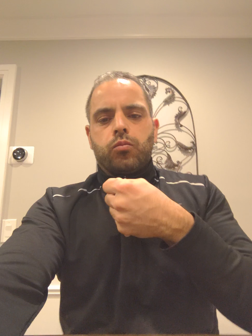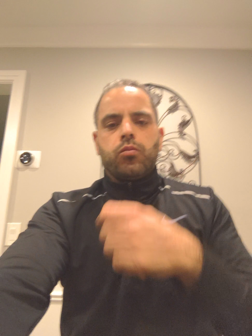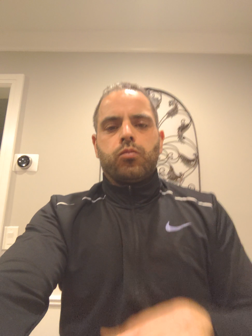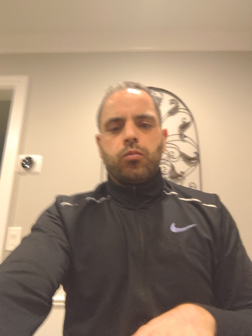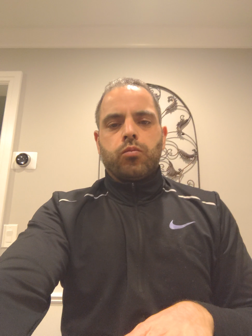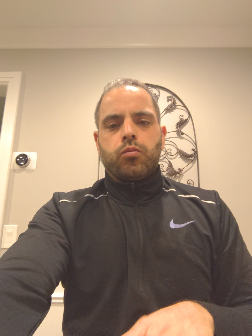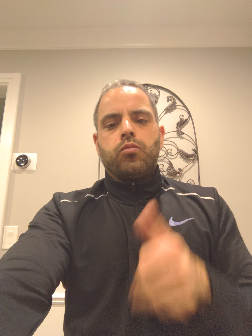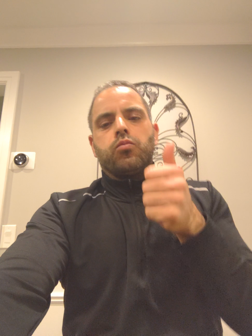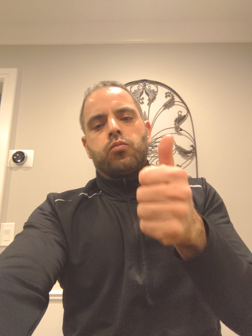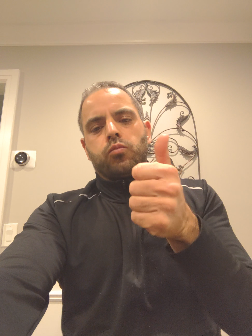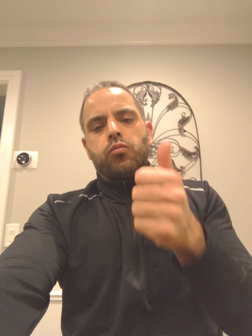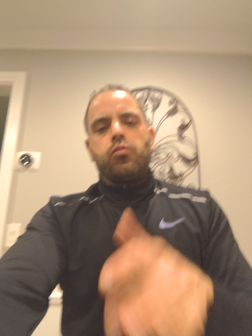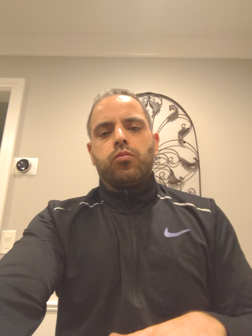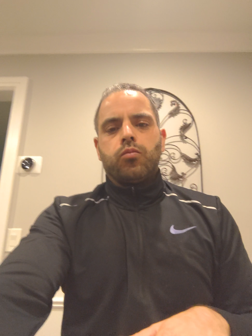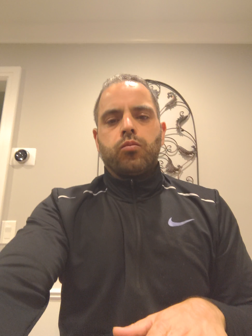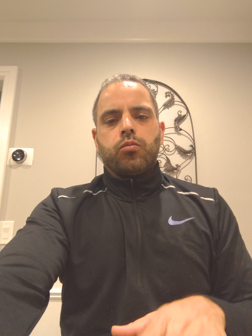yourself